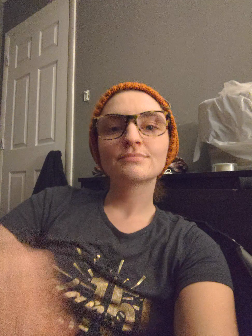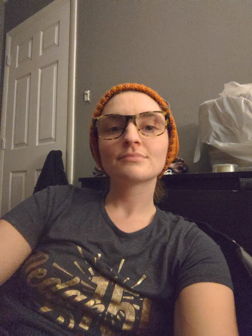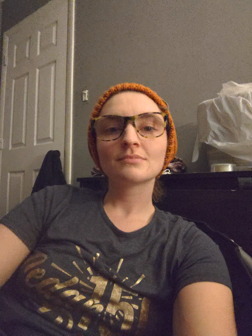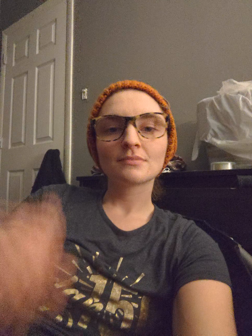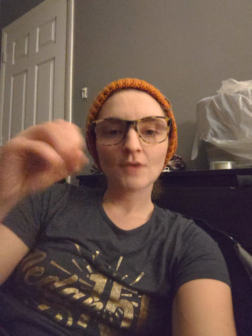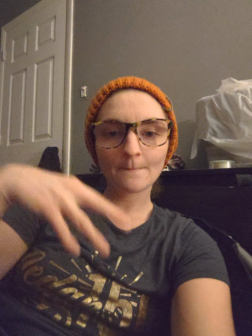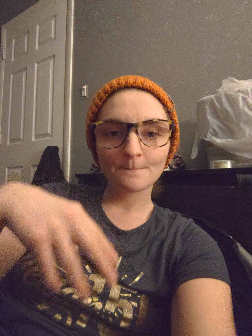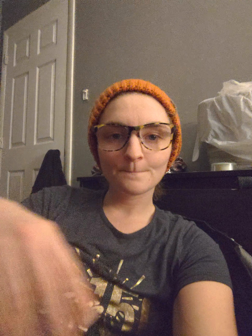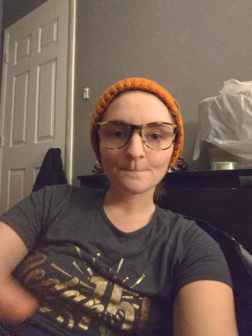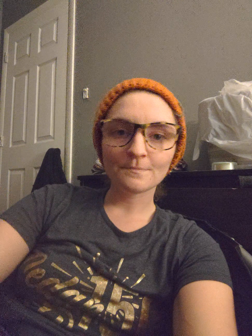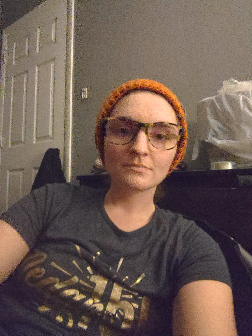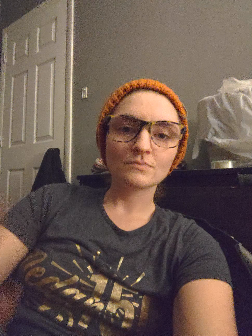drop